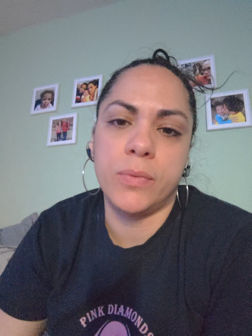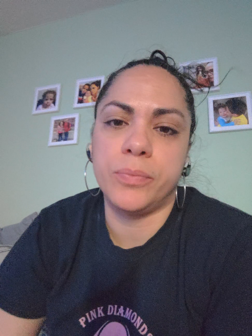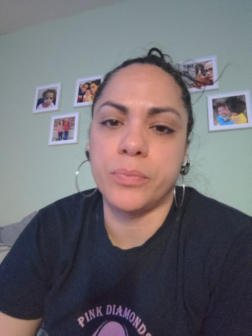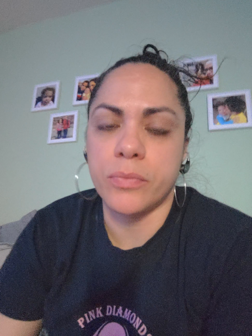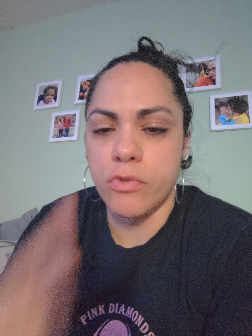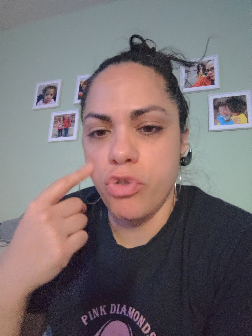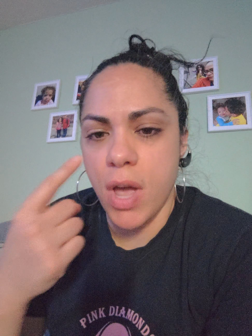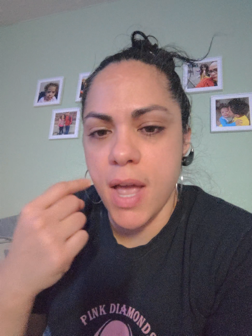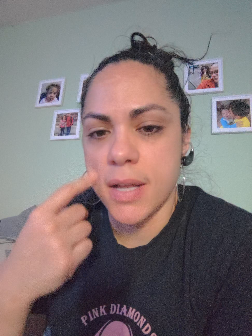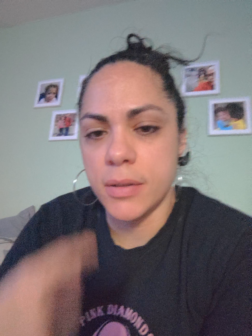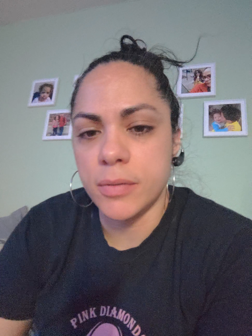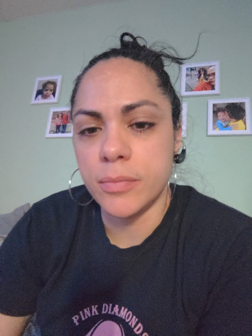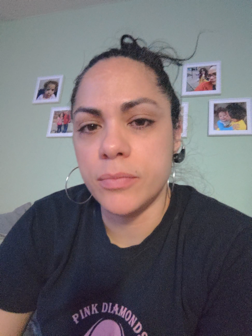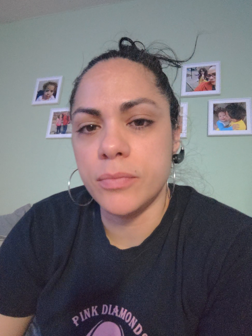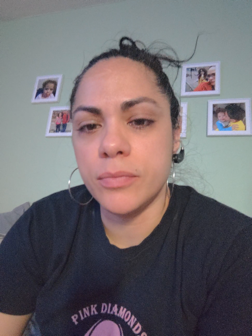cry